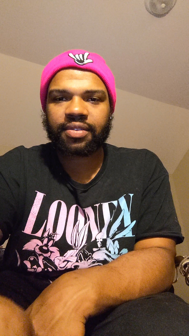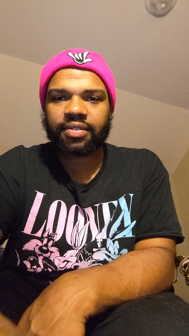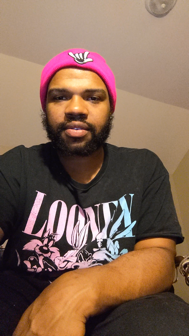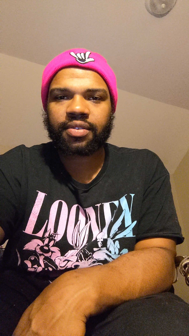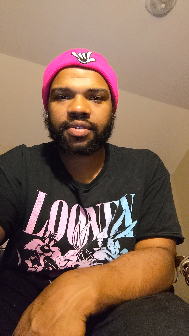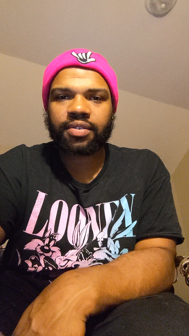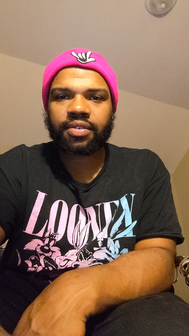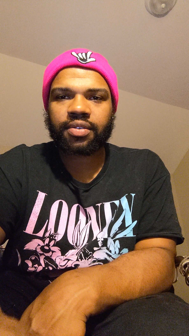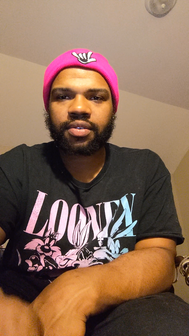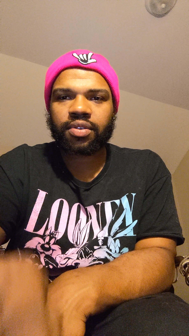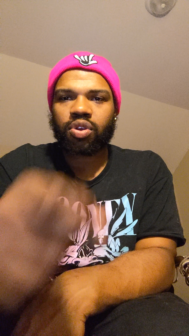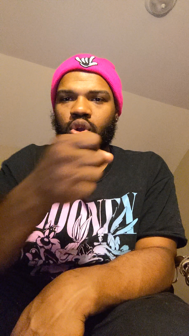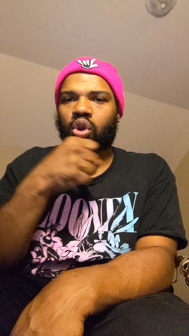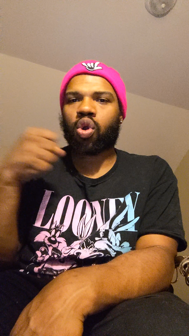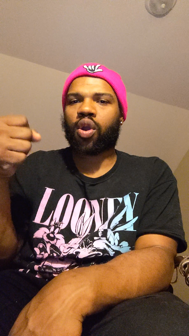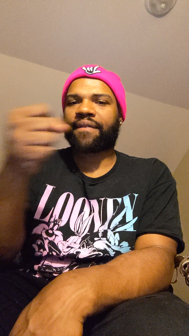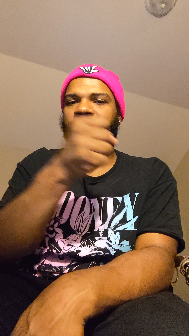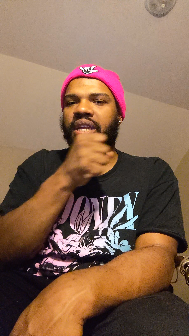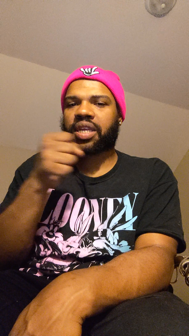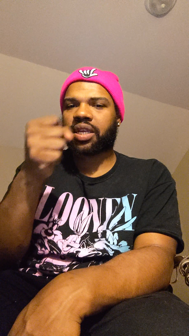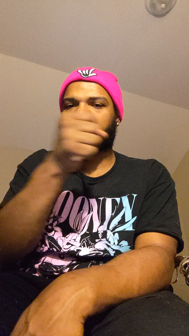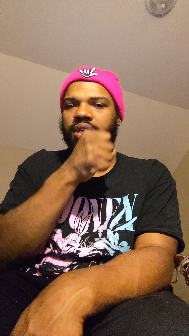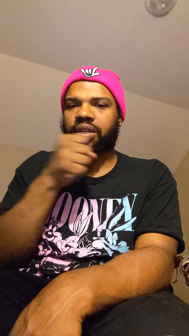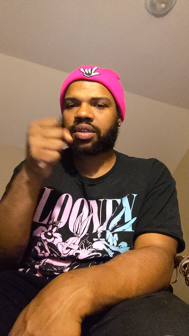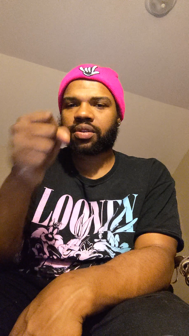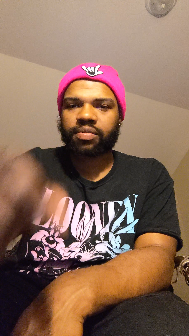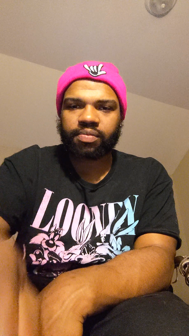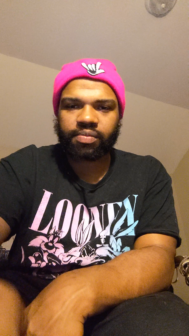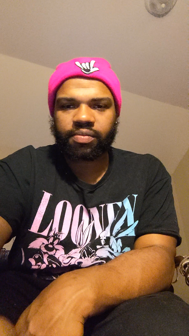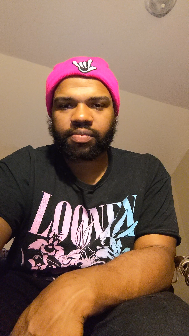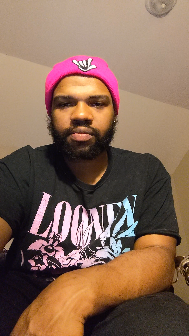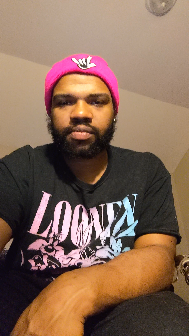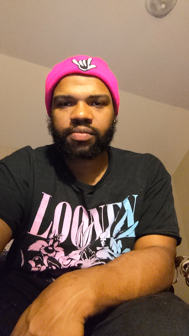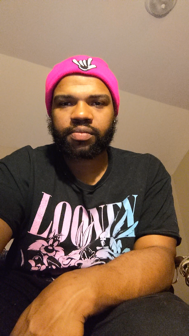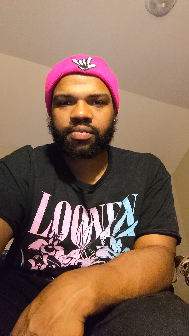coffee